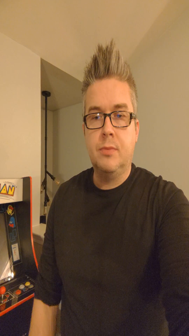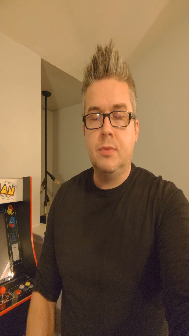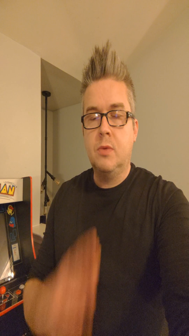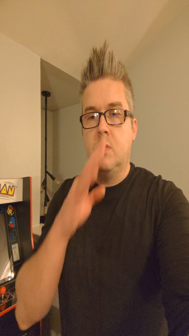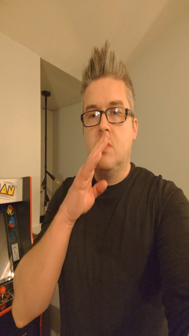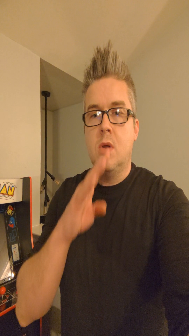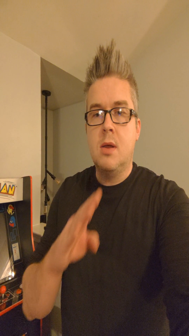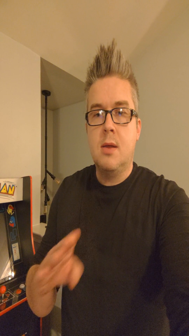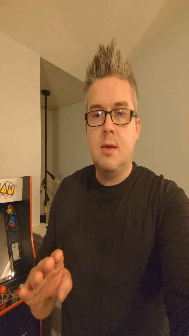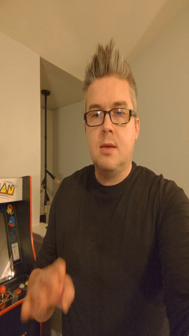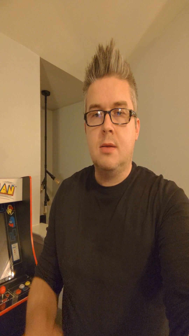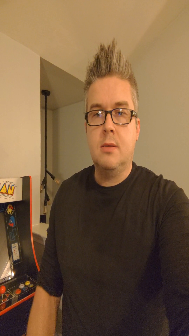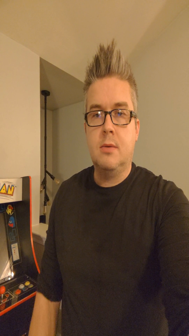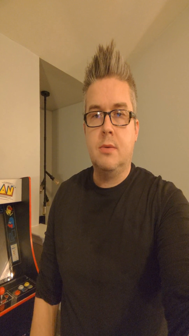quiet